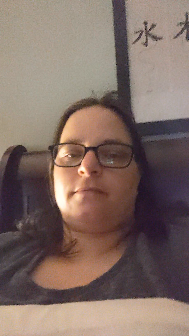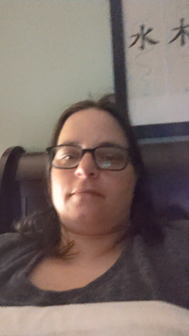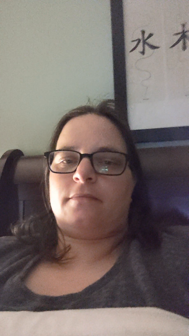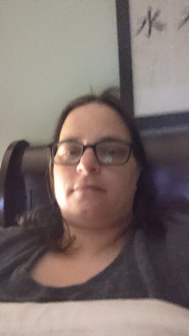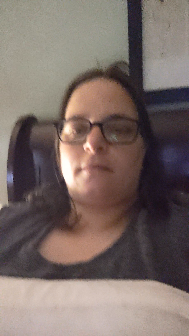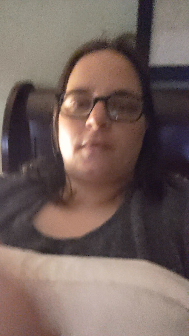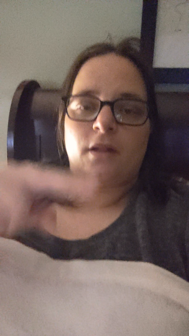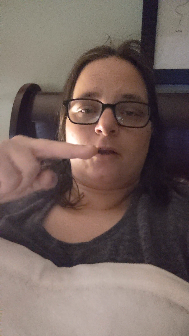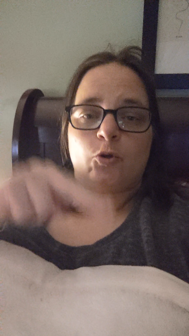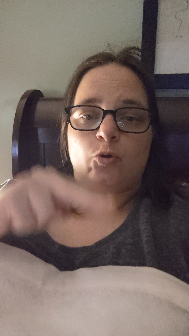nurse